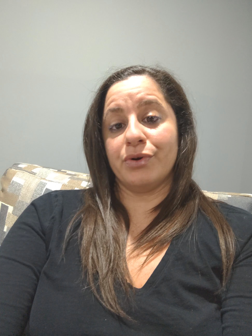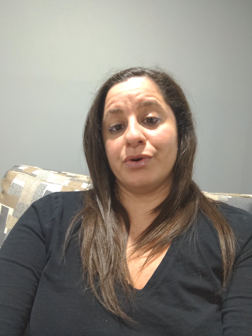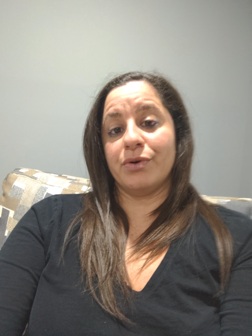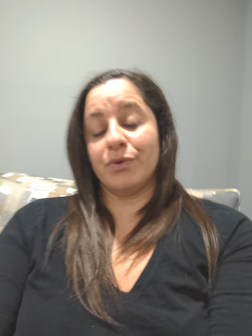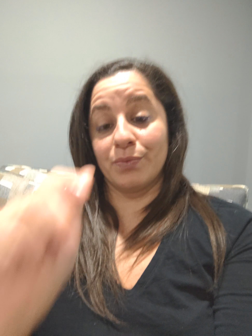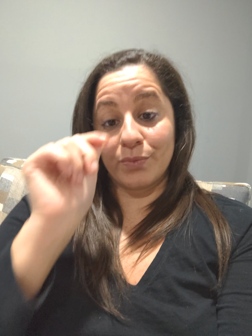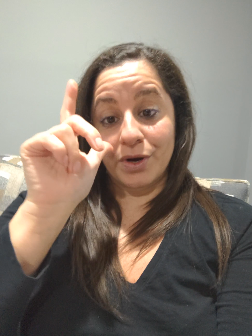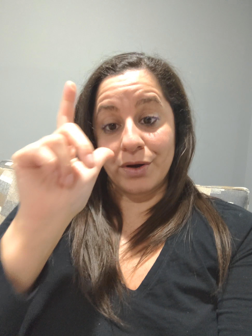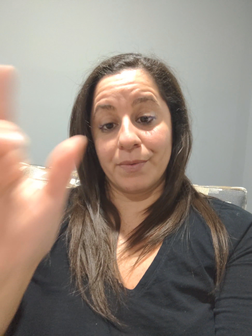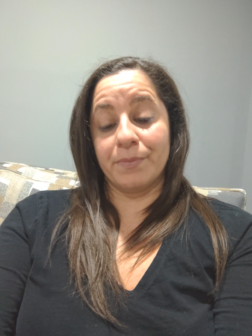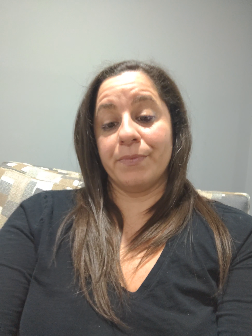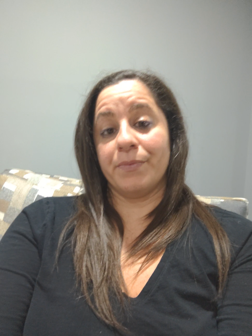wake